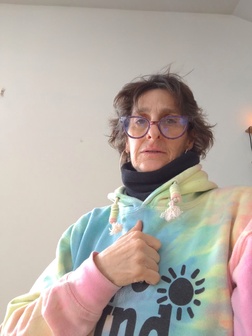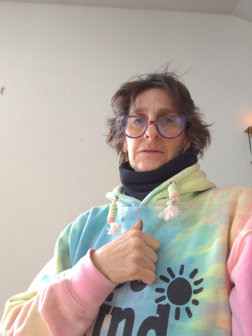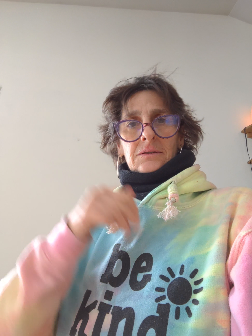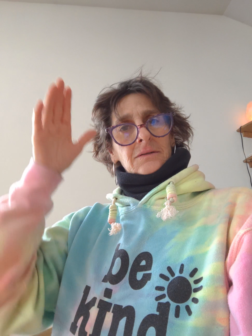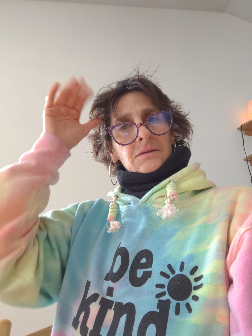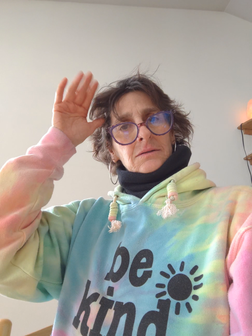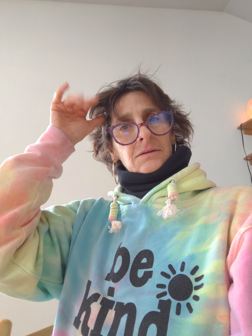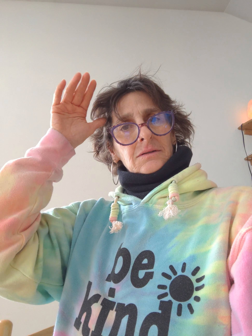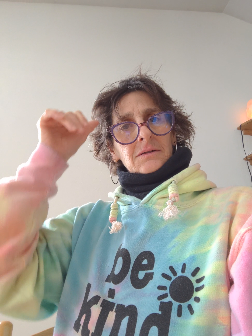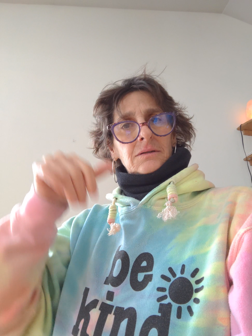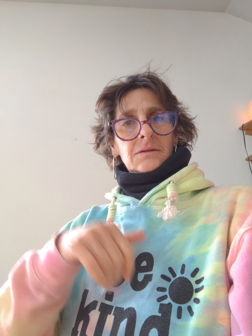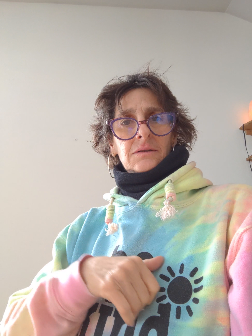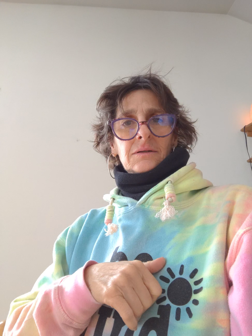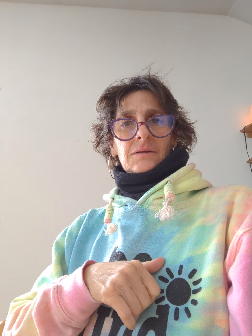donkey